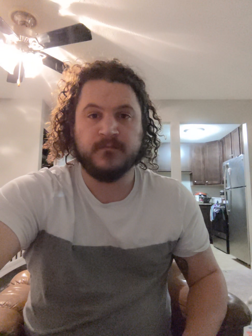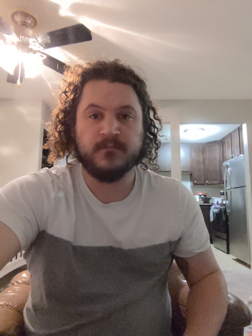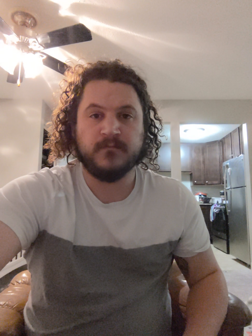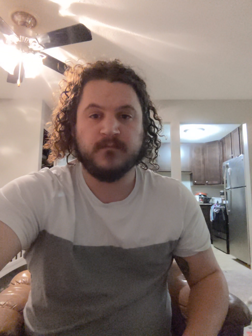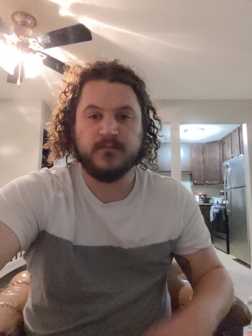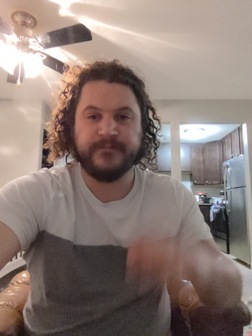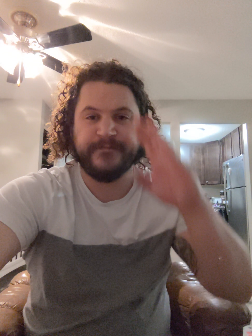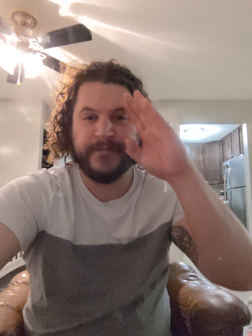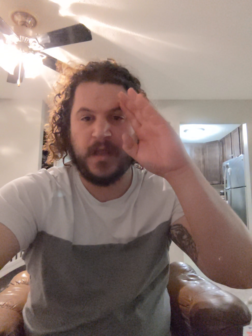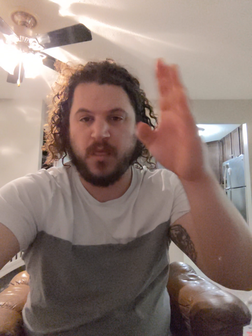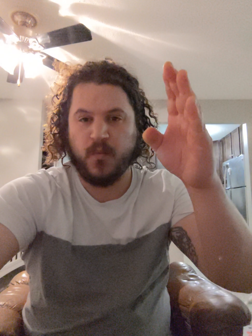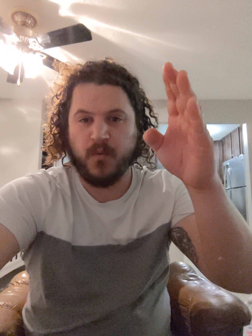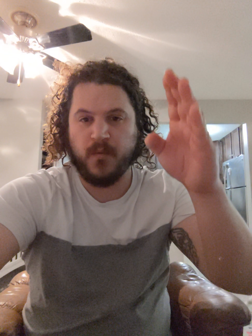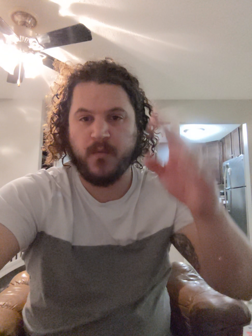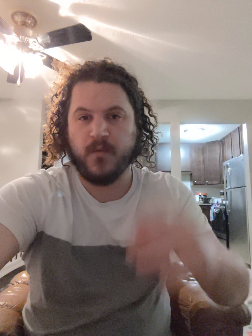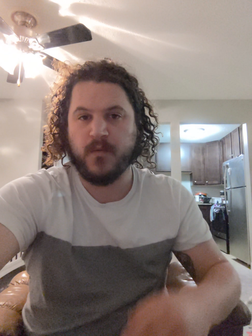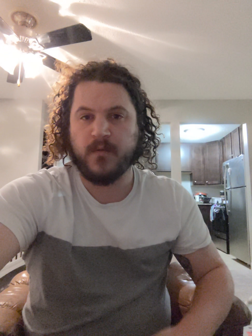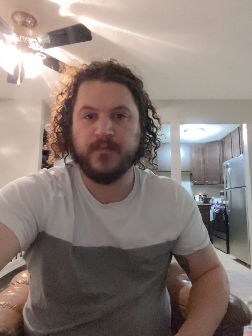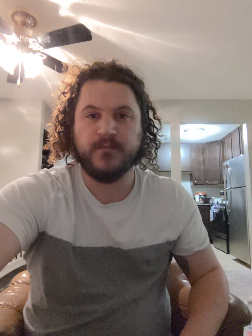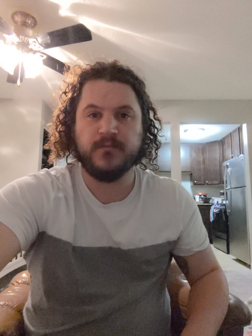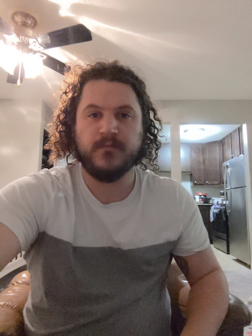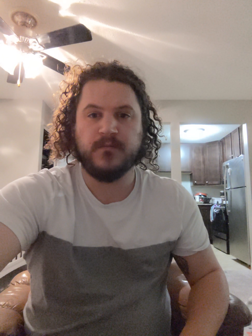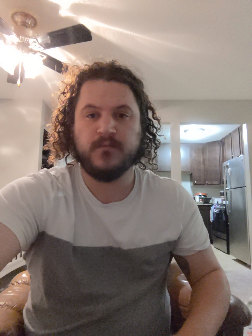hello